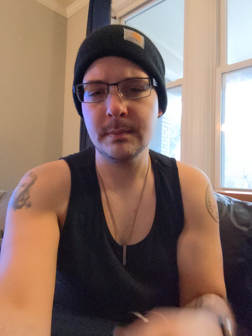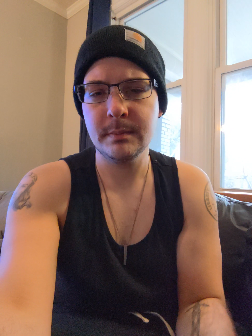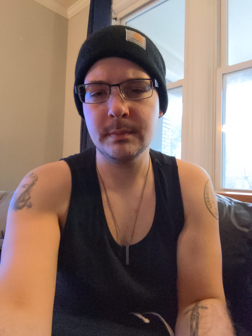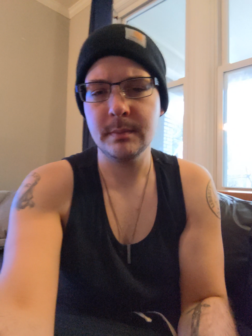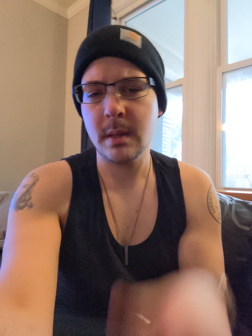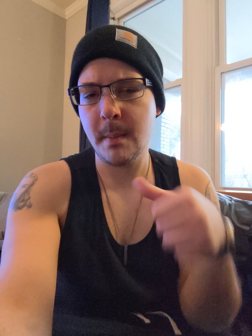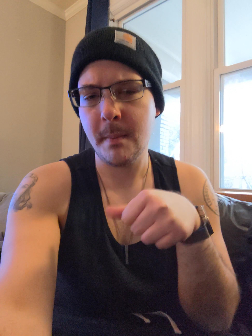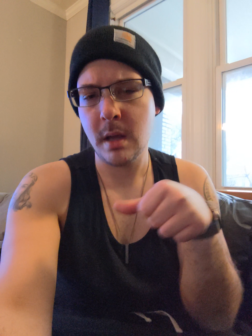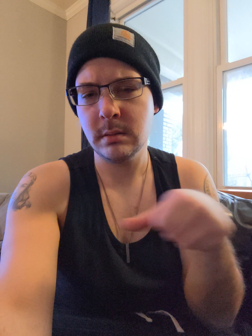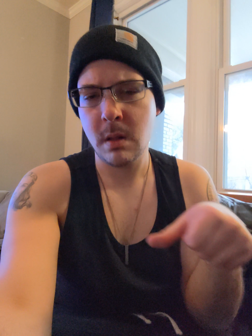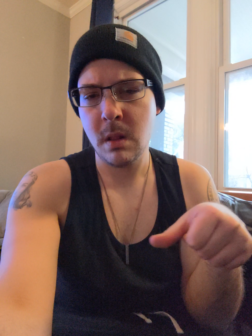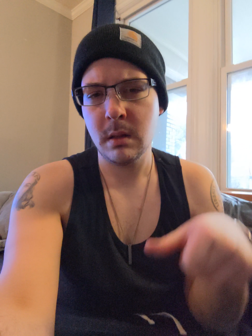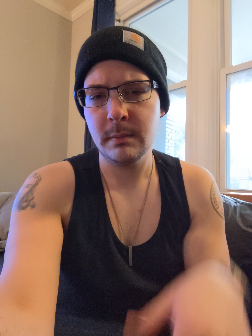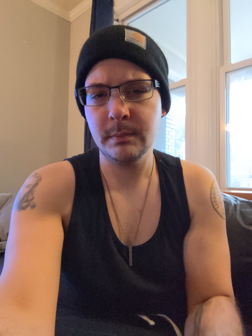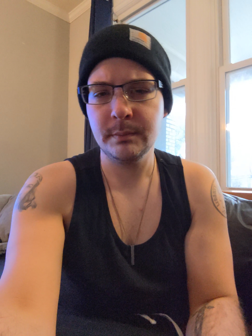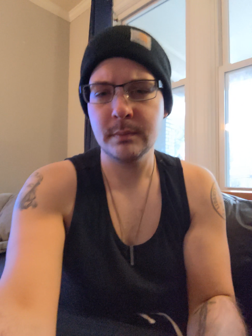puzzle